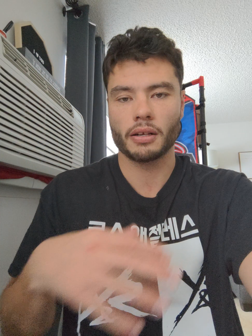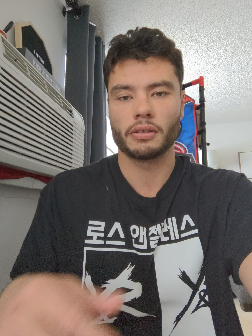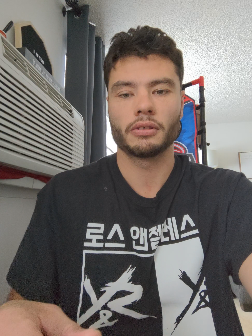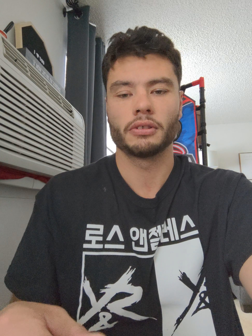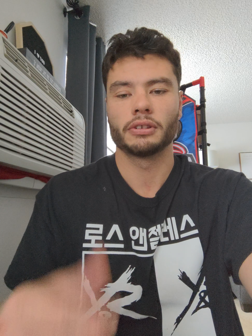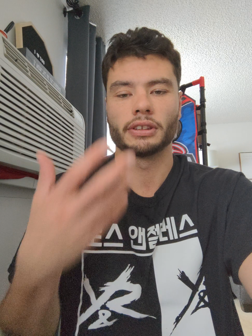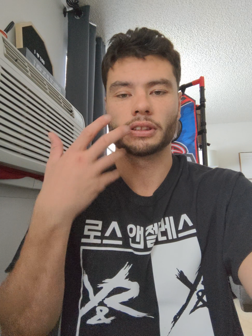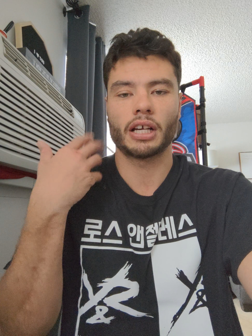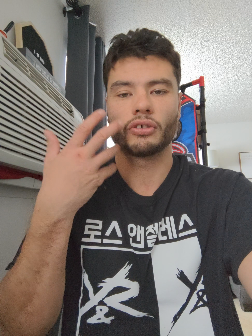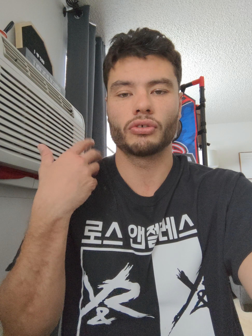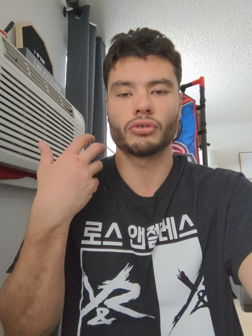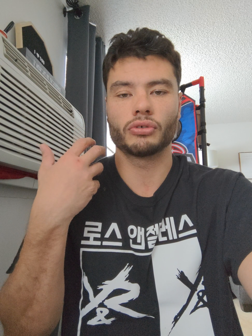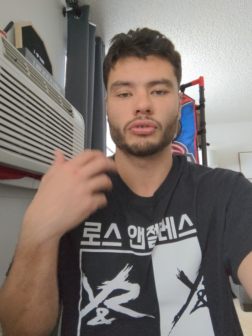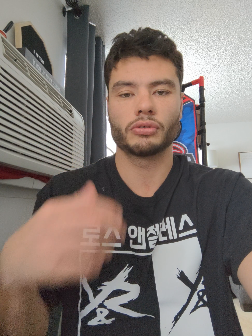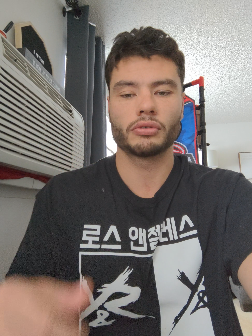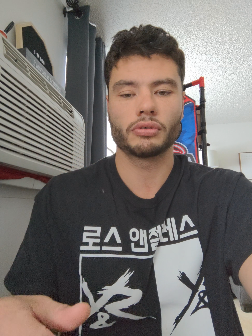tiger